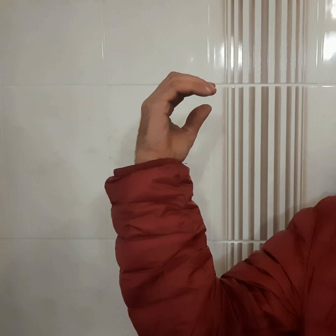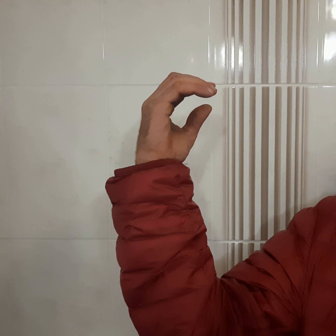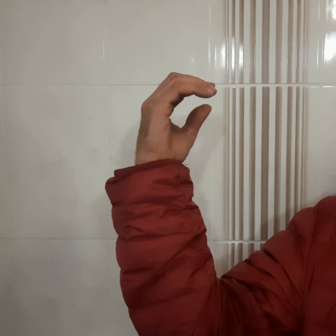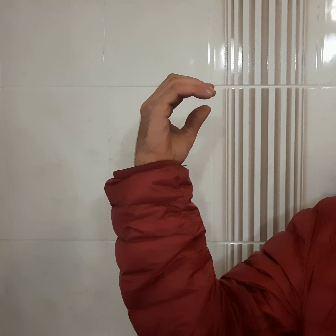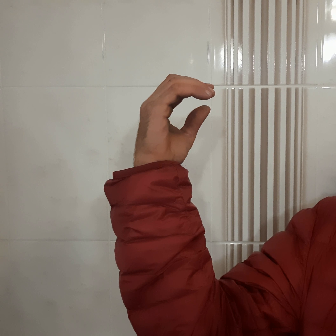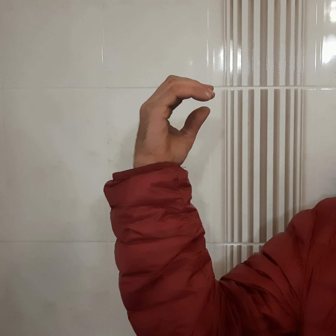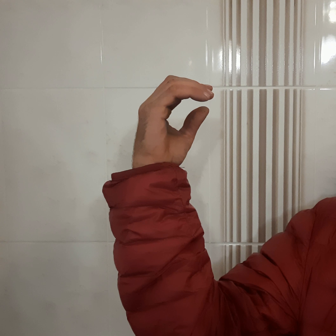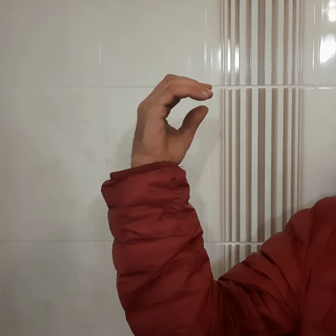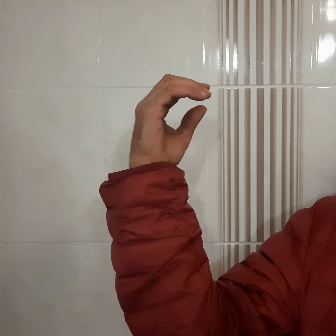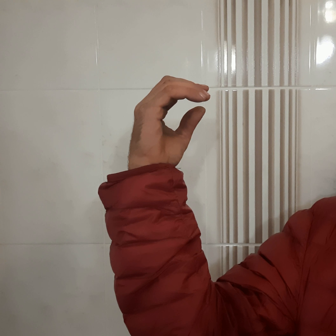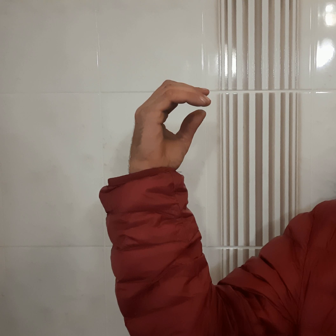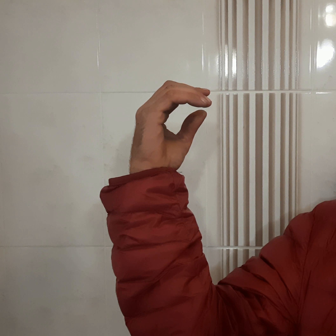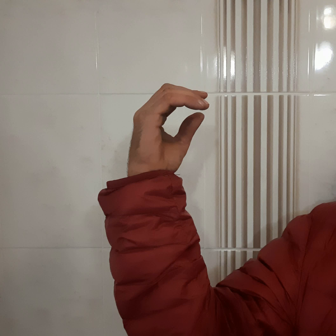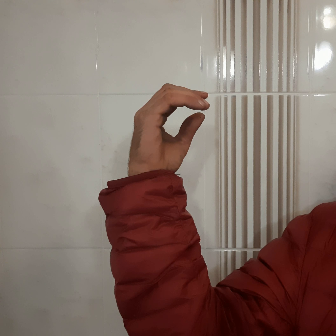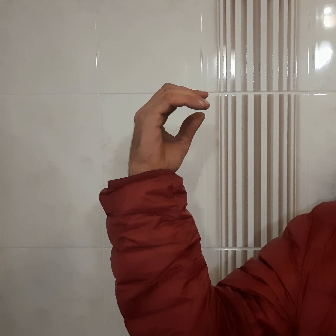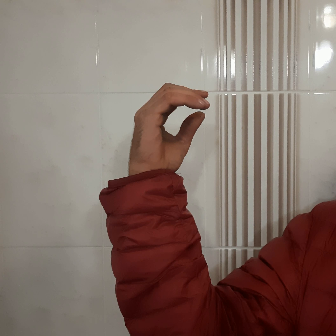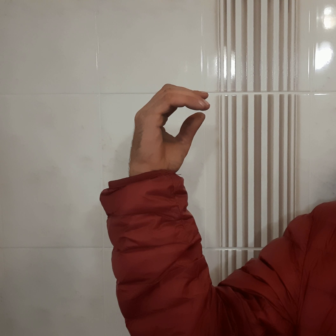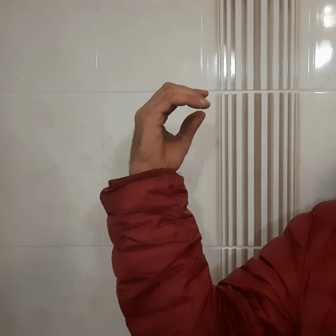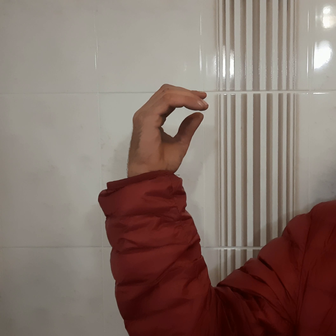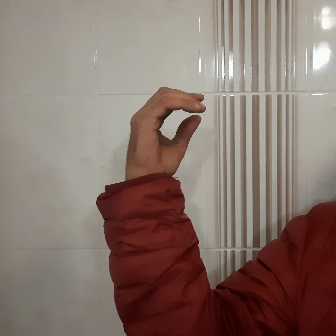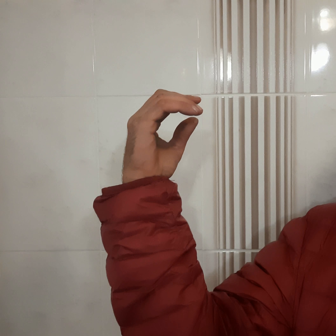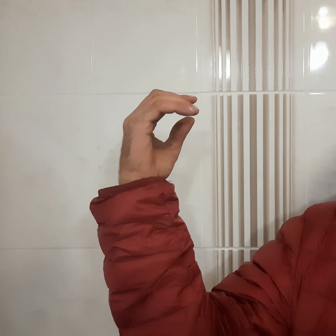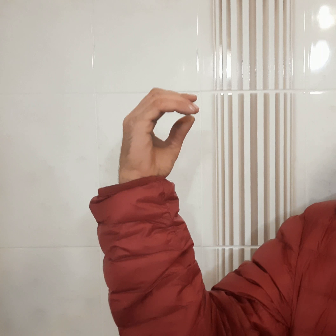С